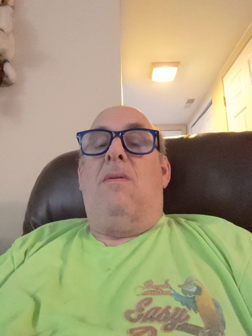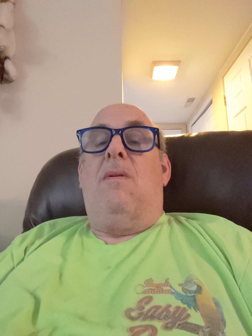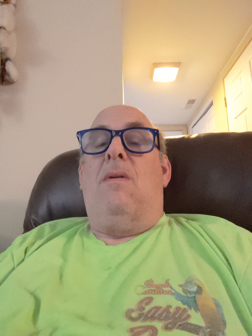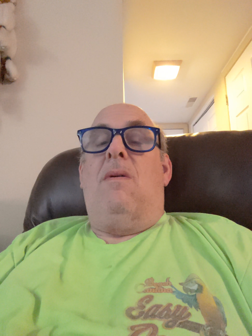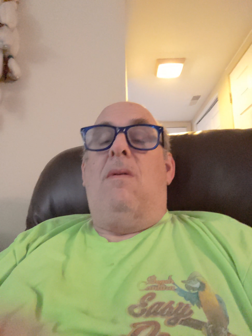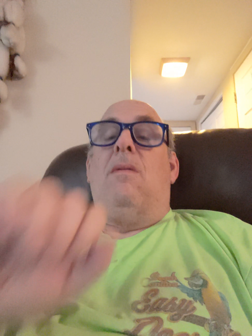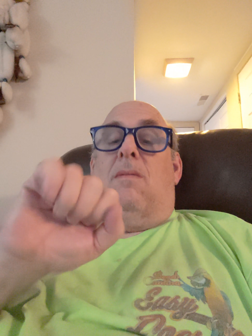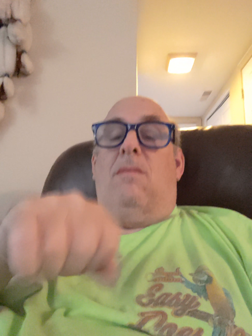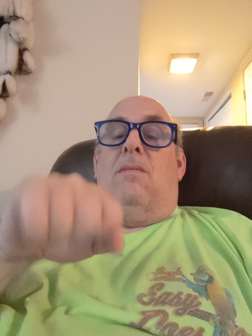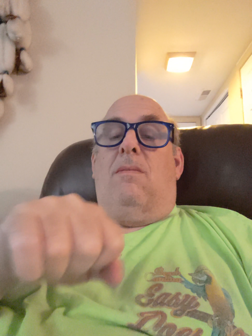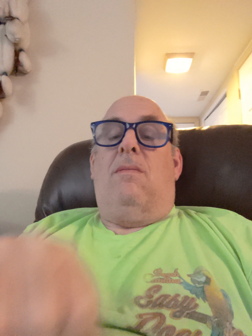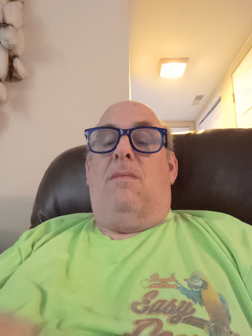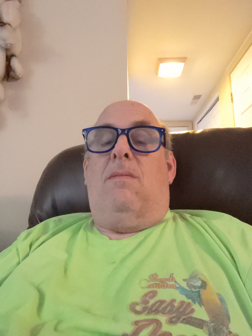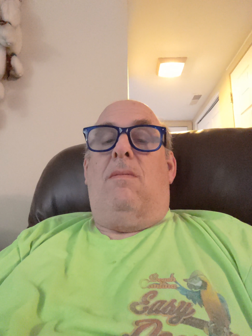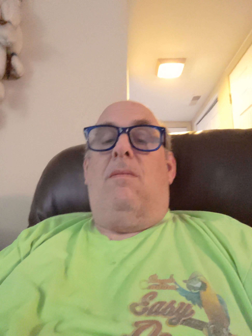yes